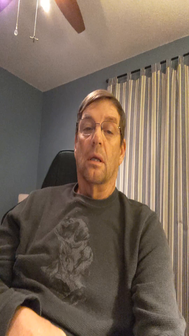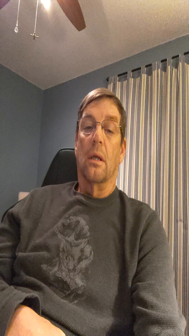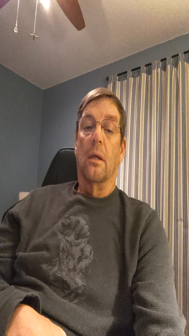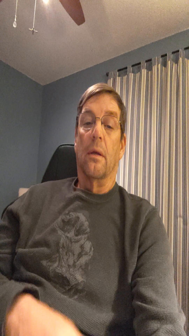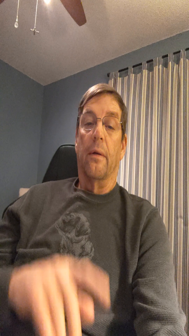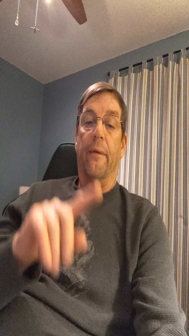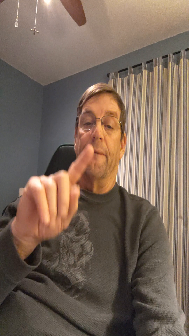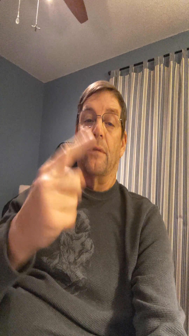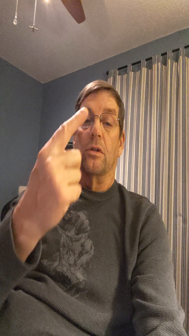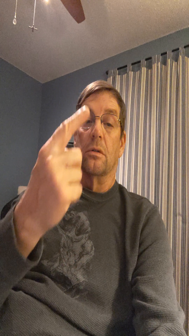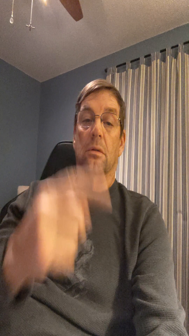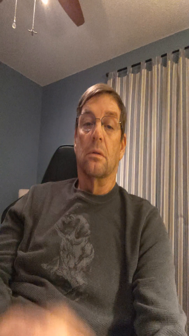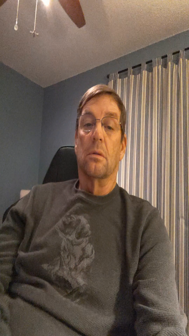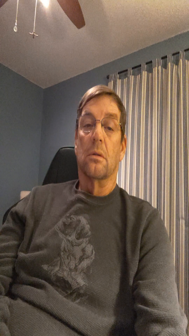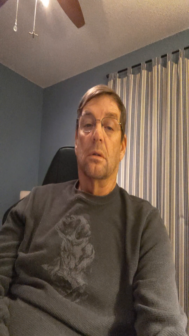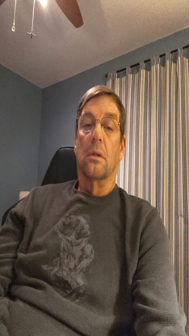first